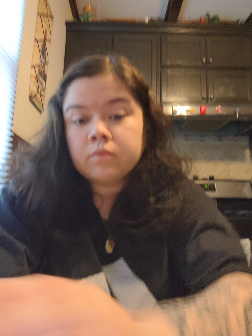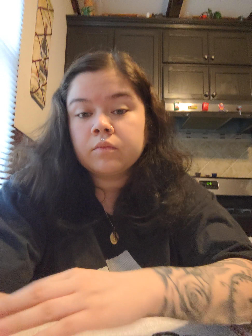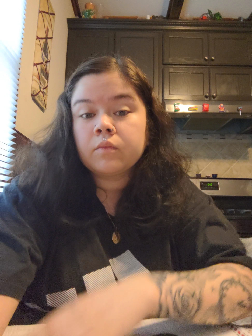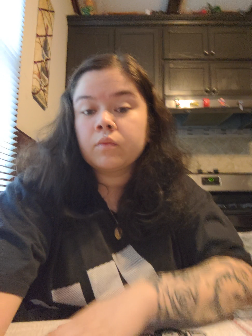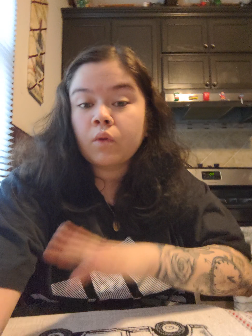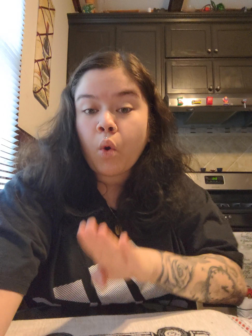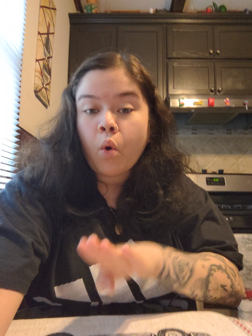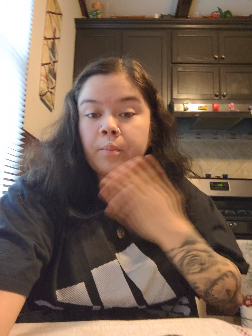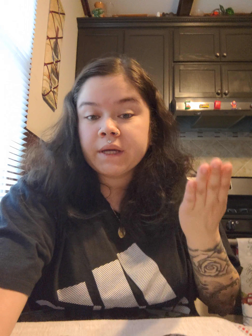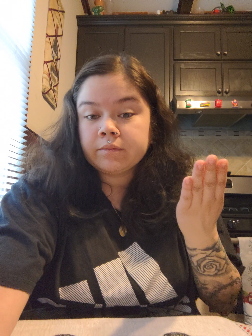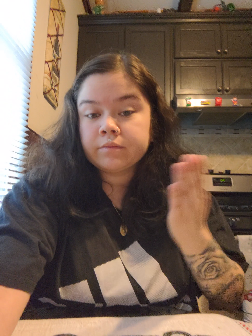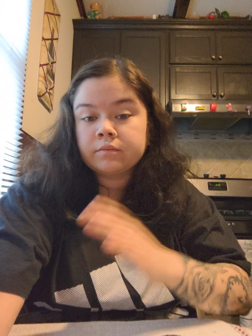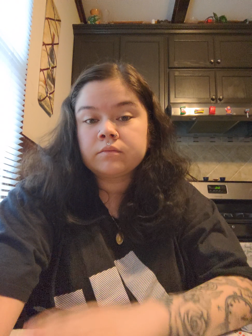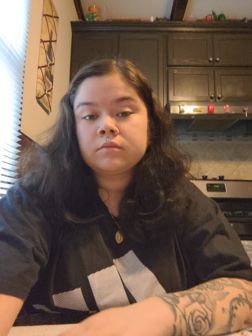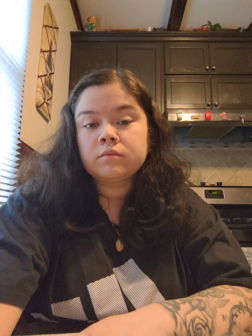open